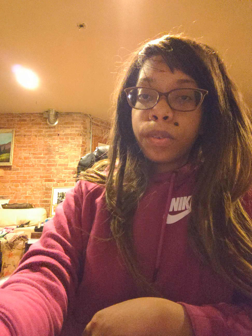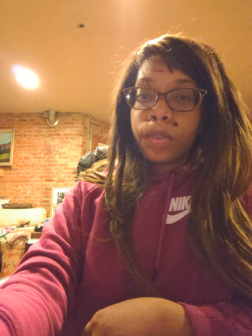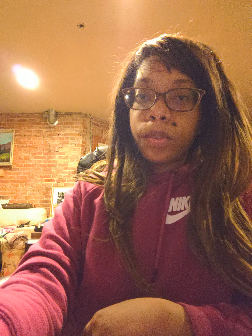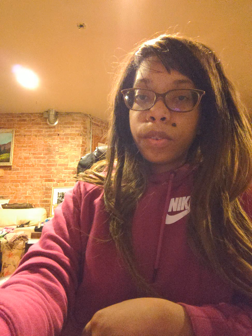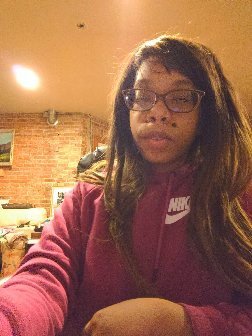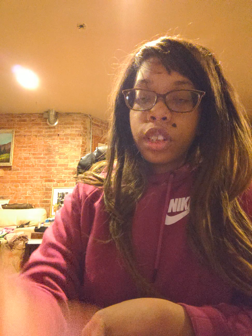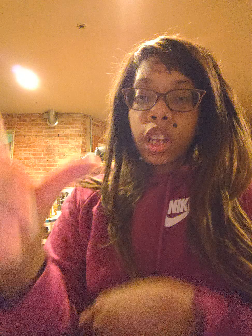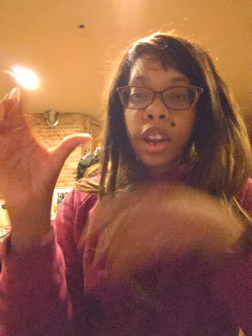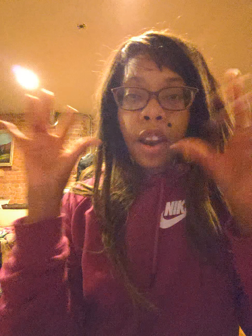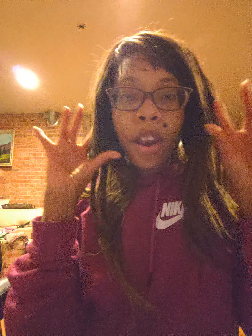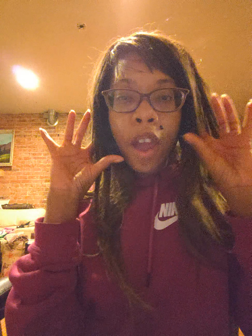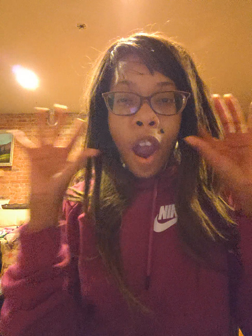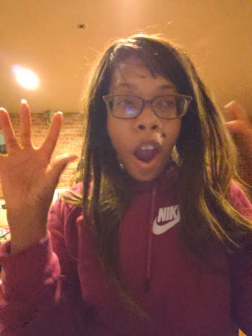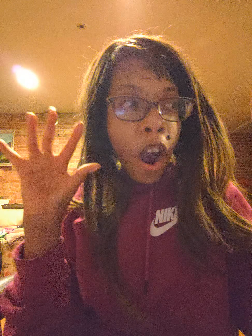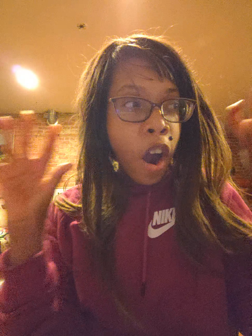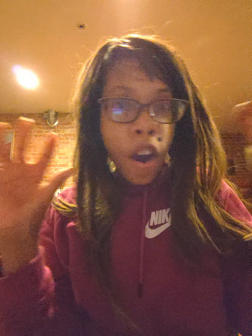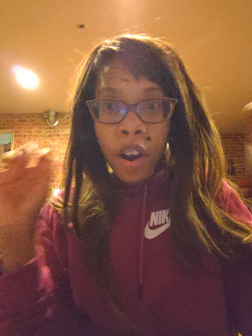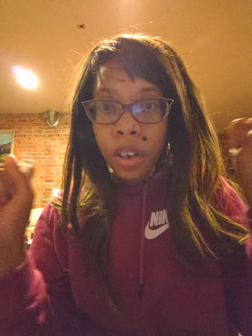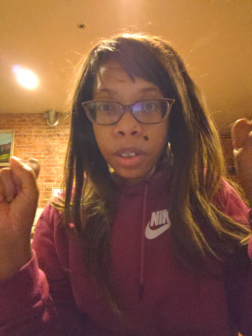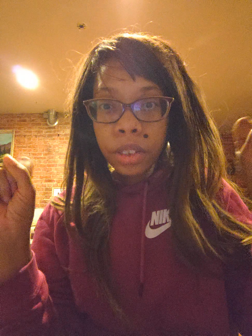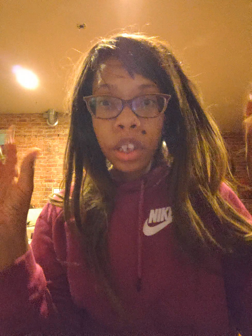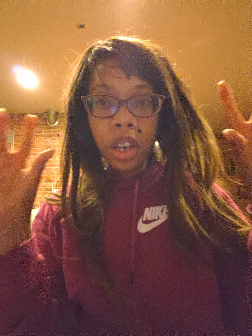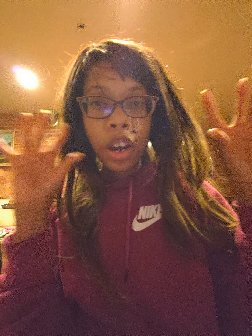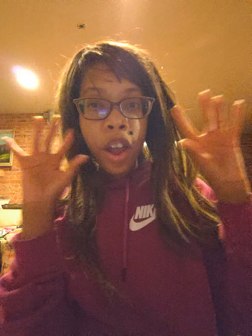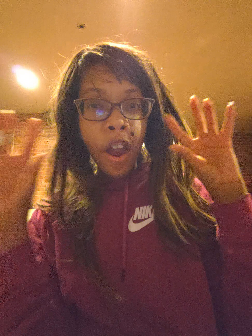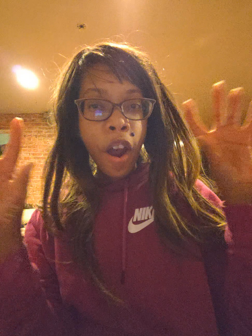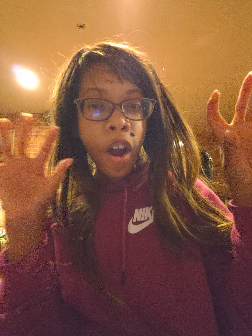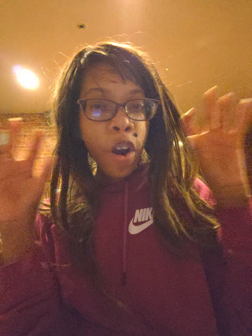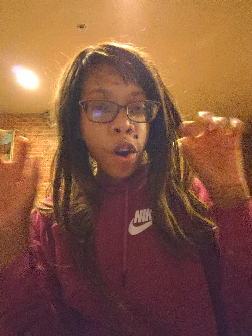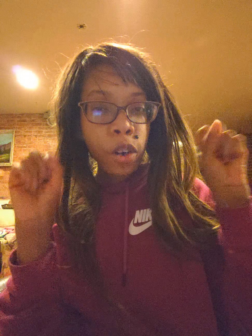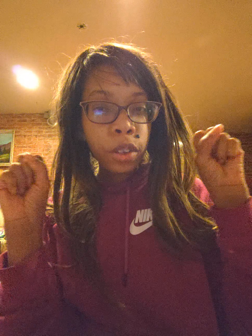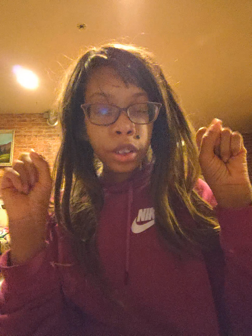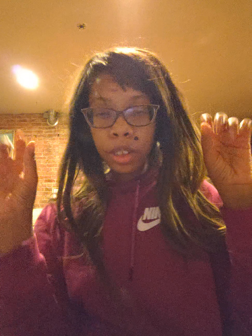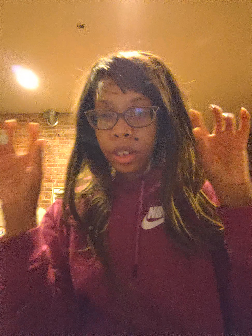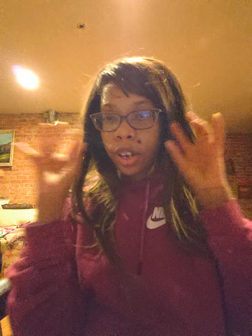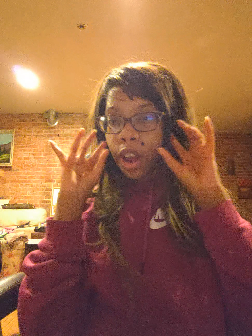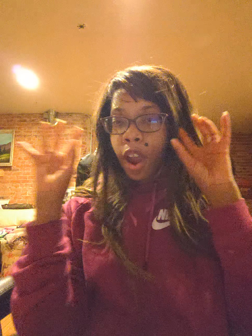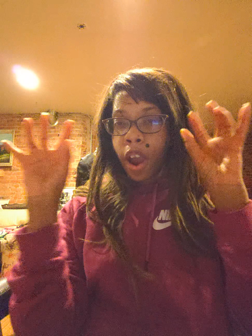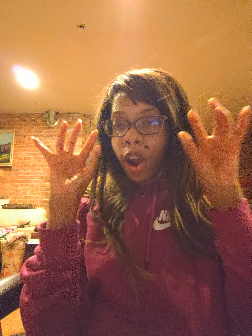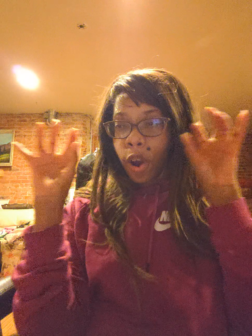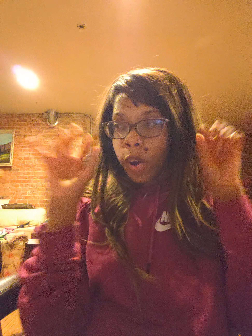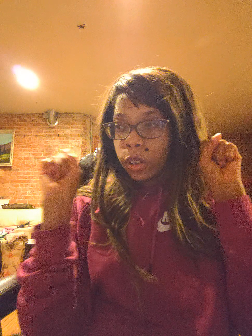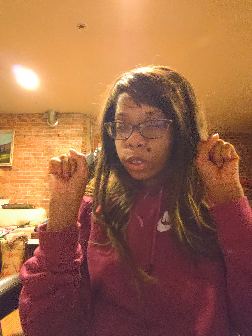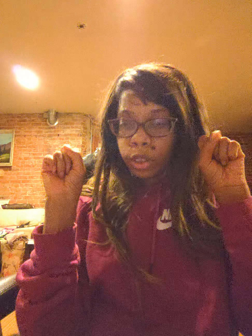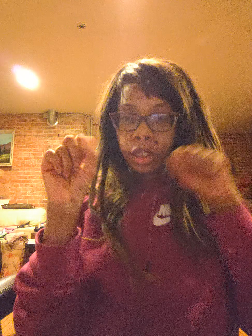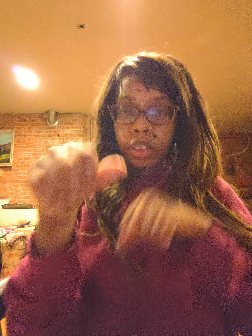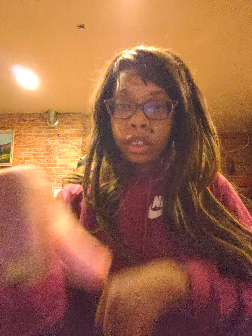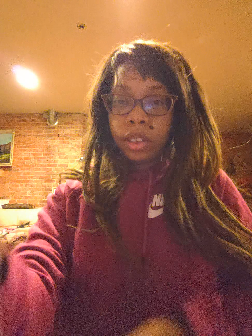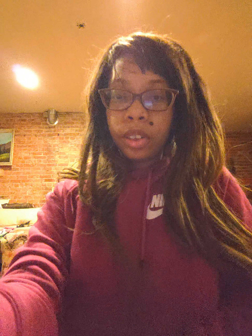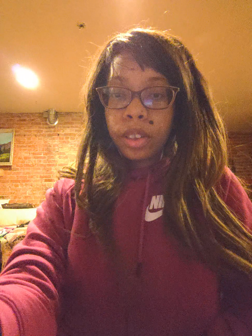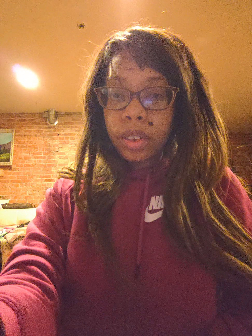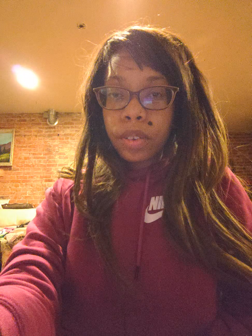loud